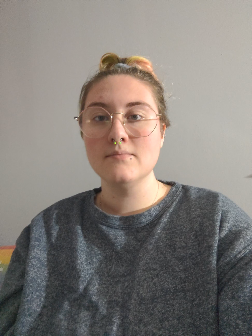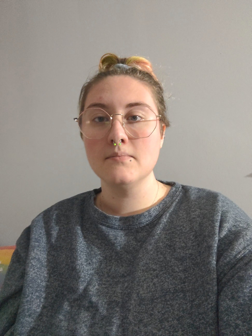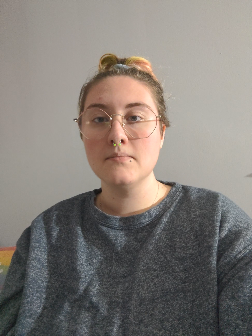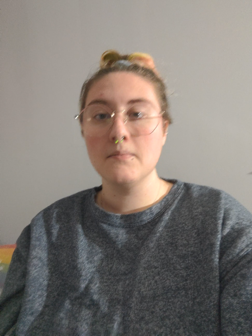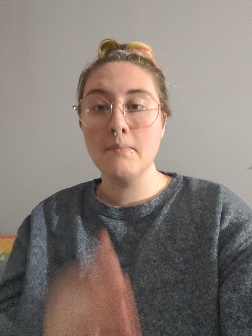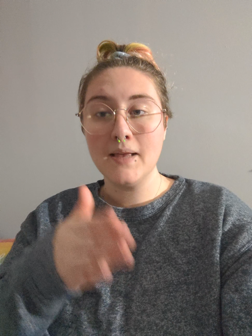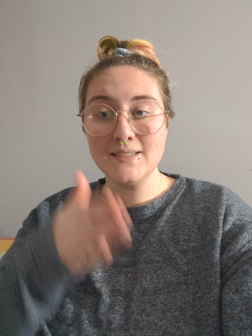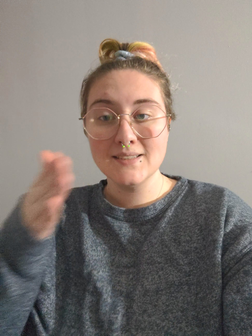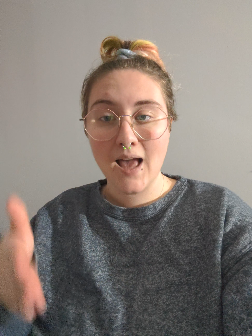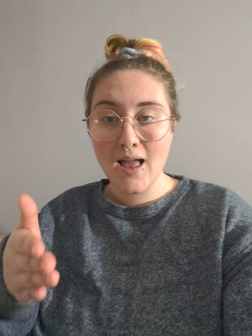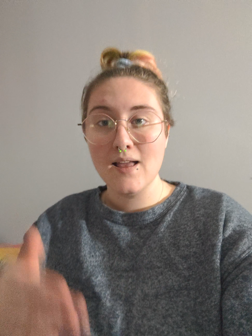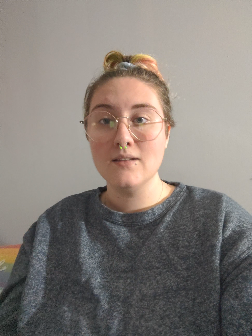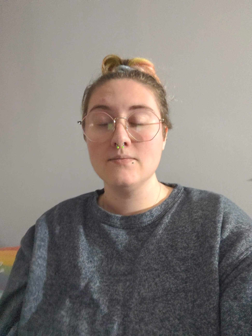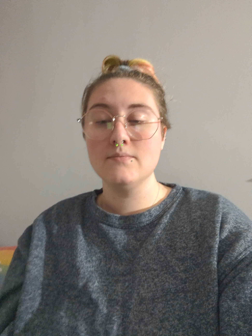beside